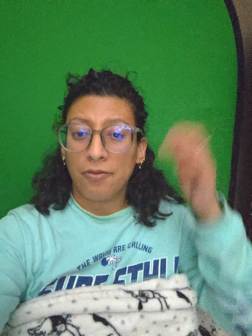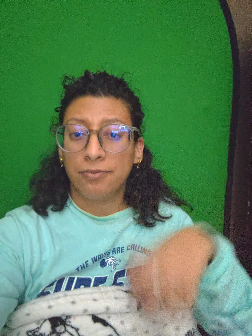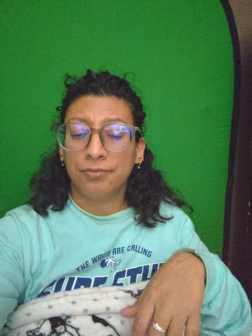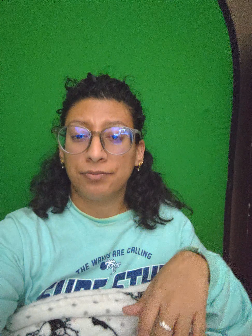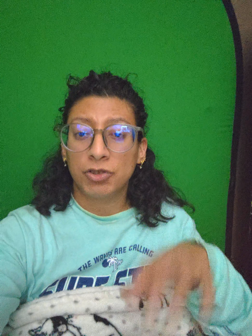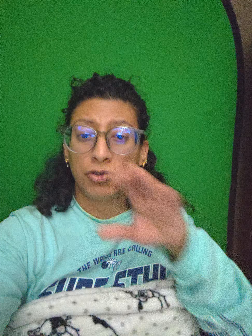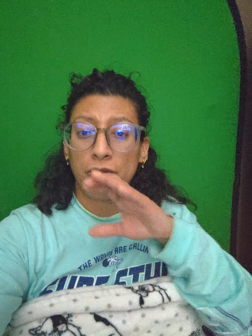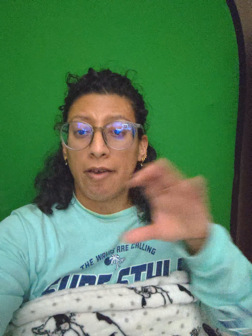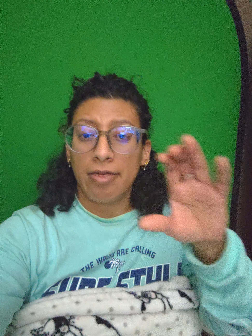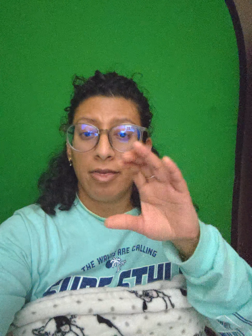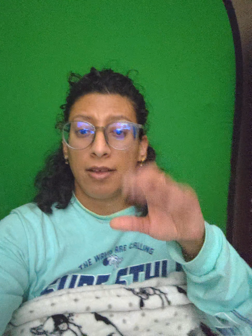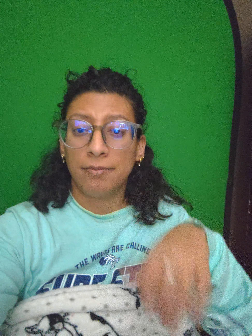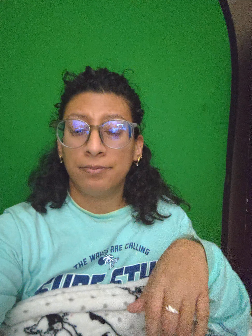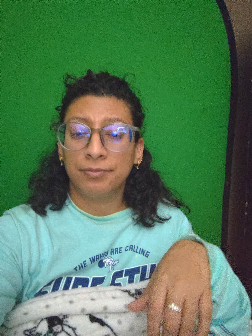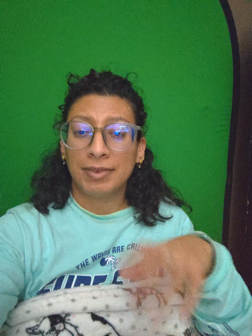chocolate